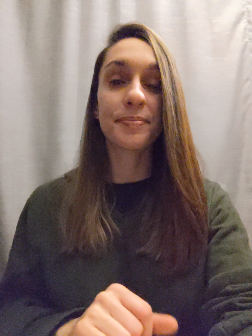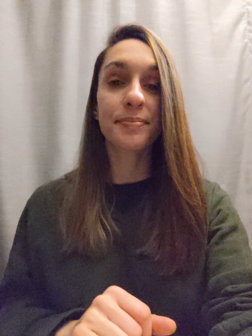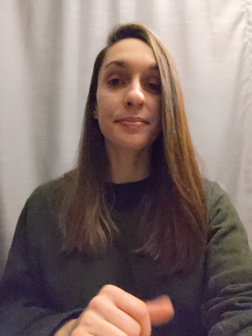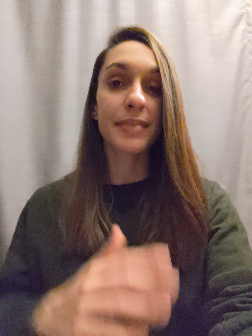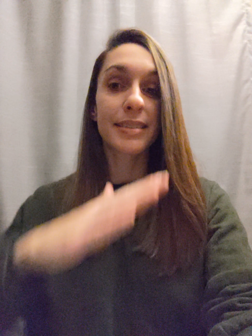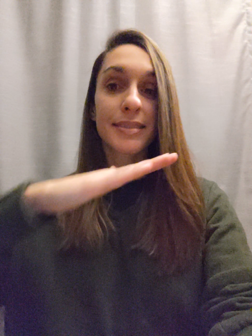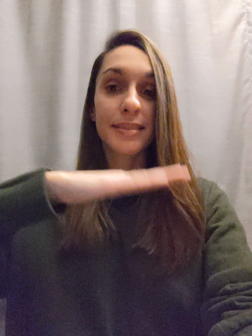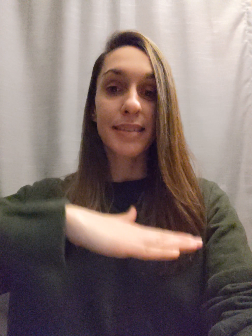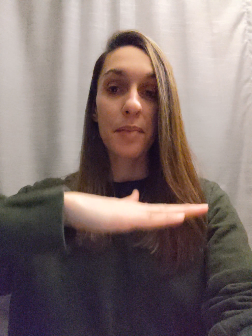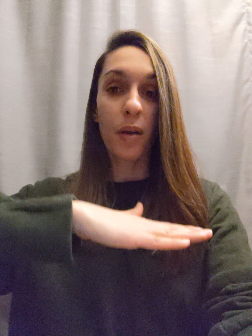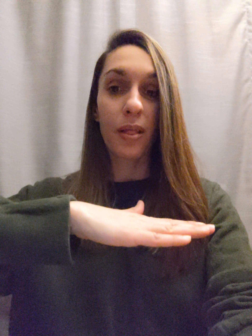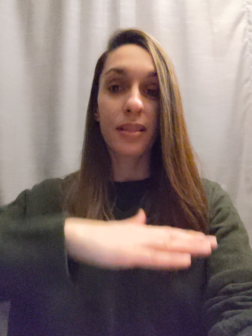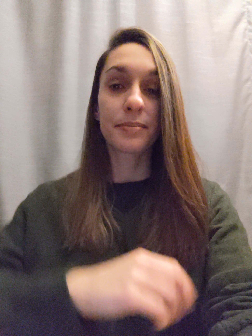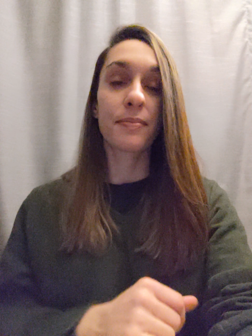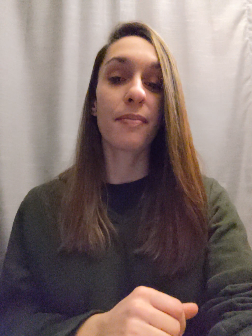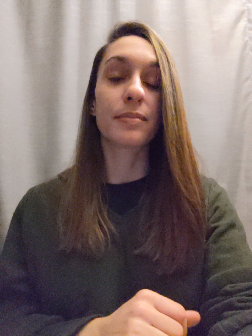table